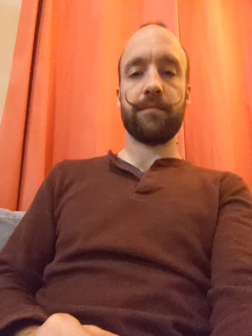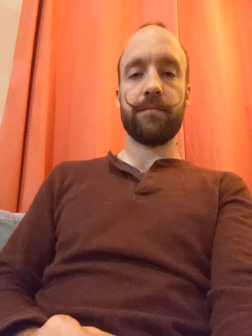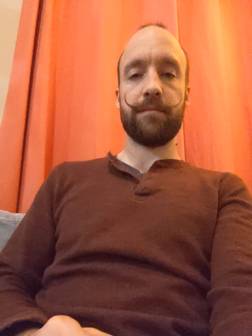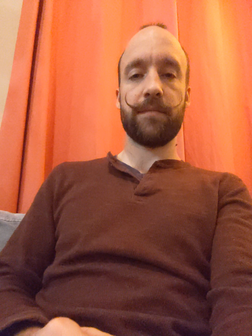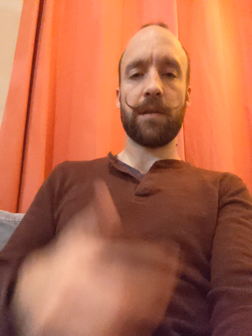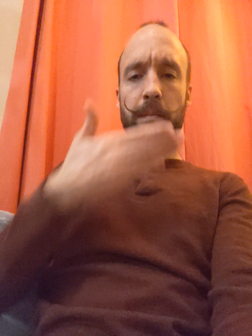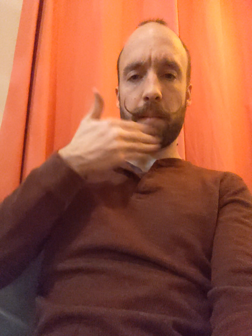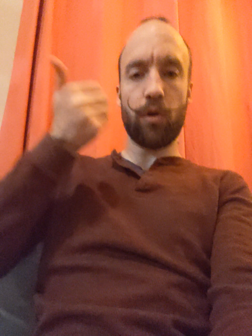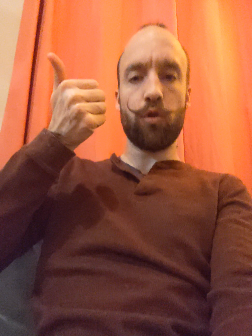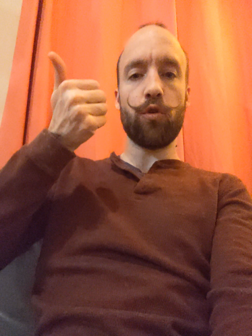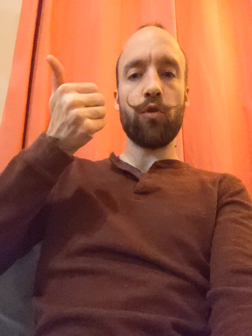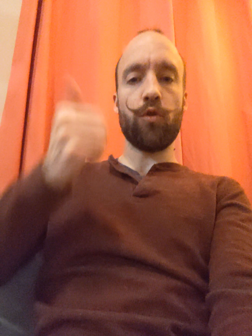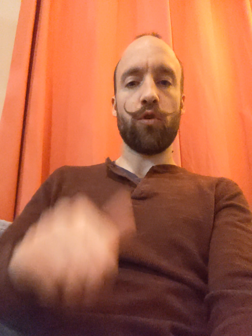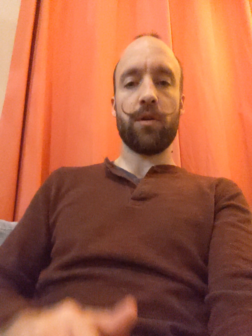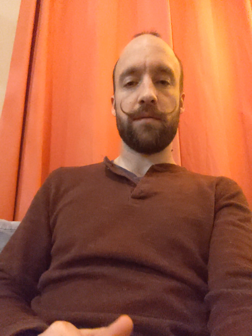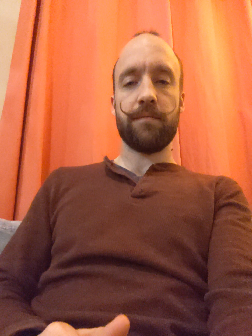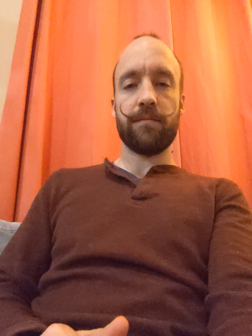better